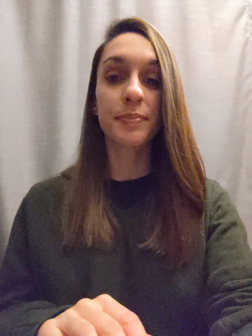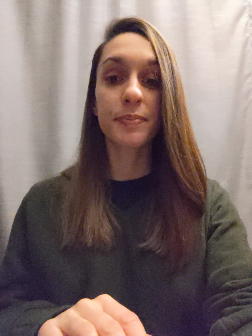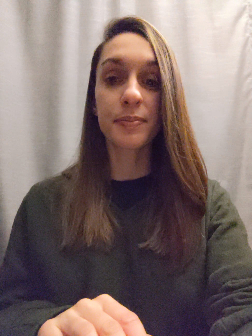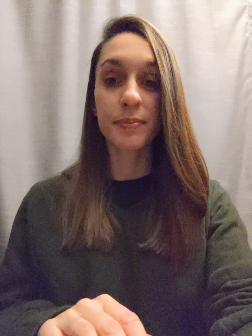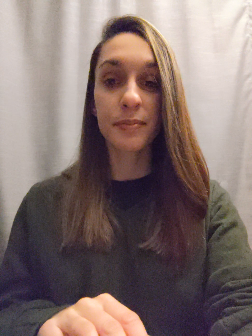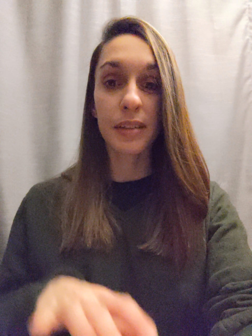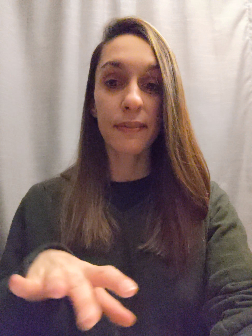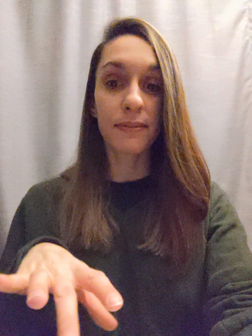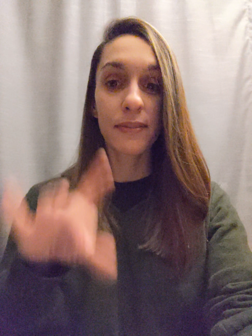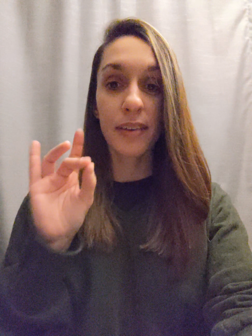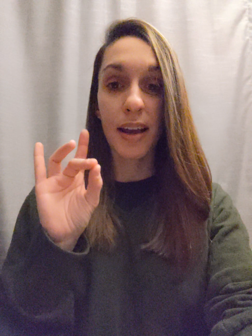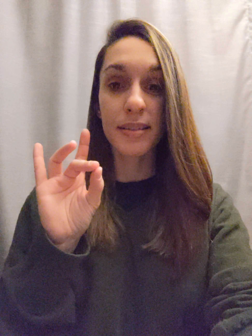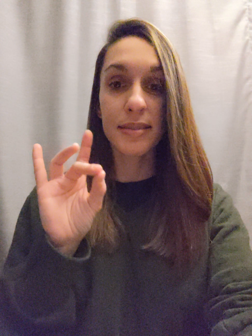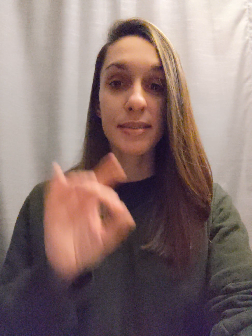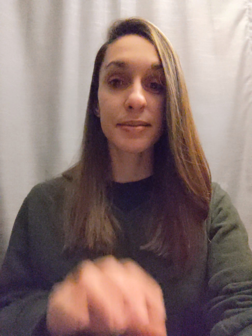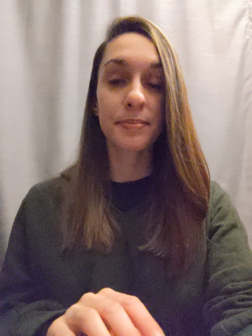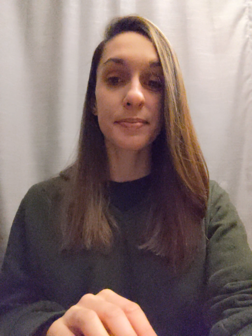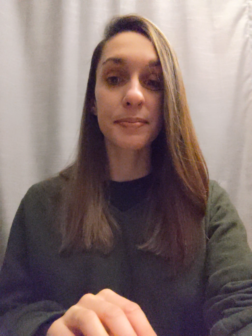find